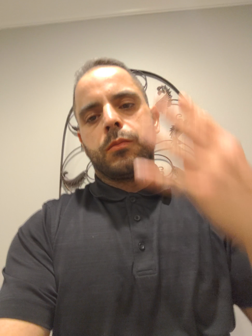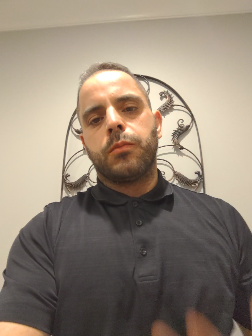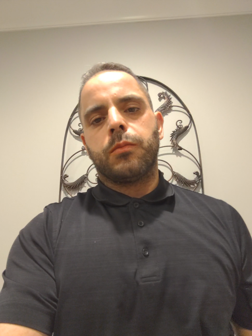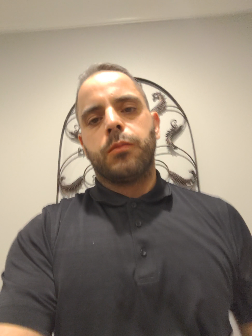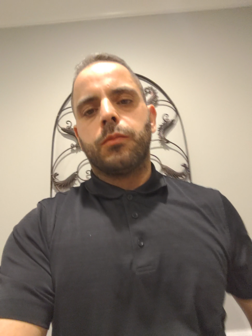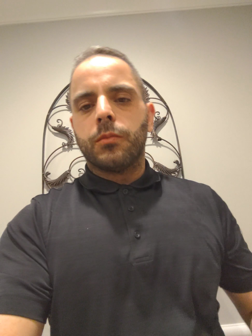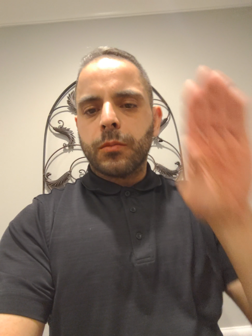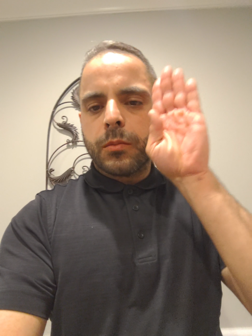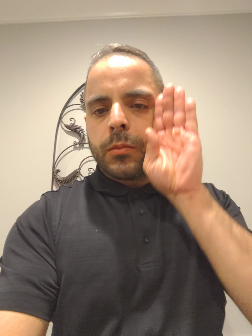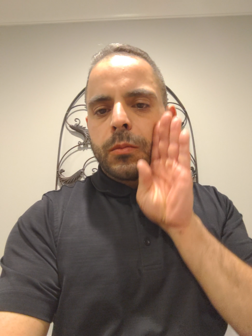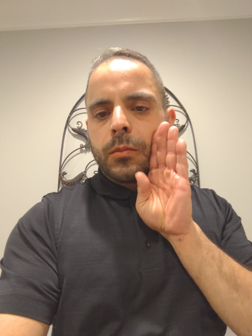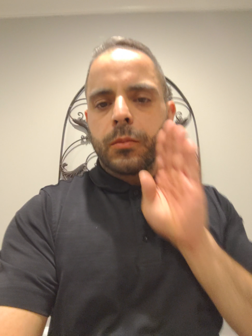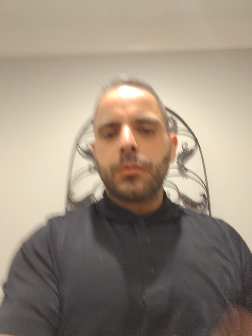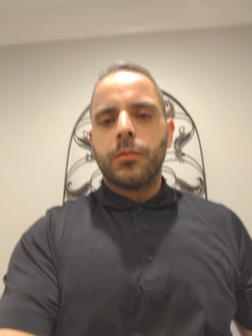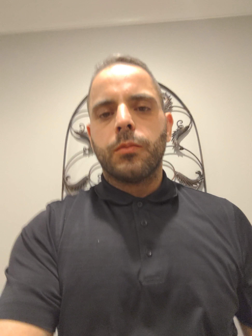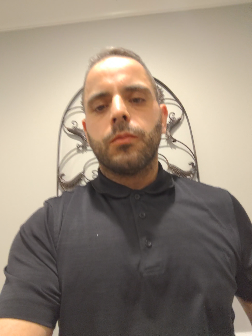brown